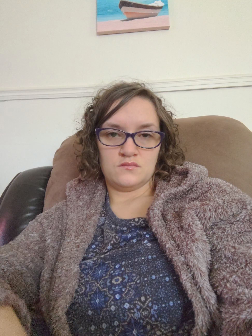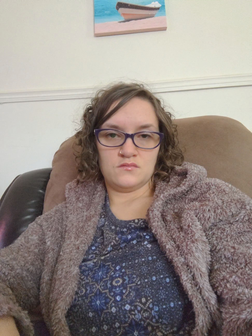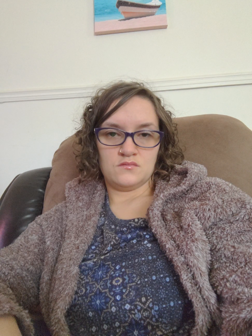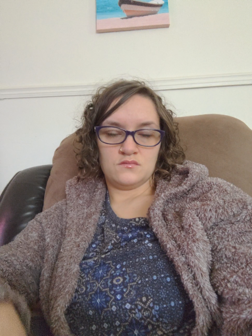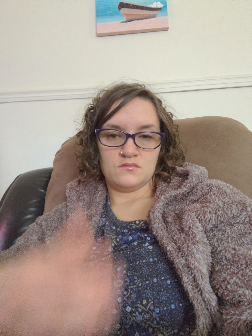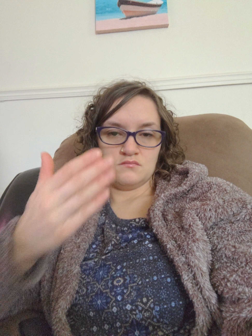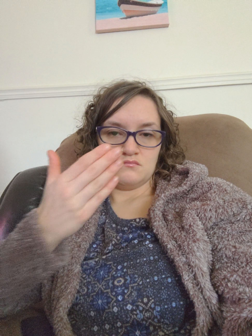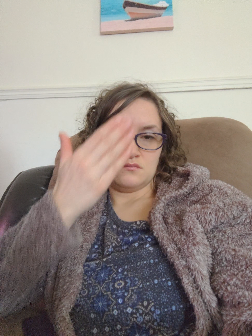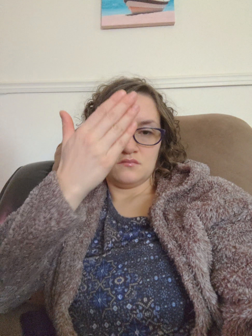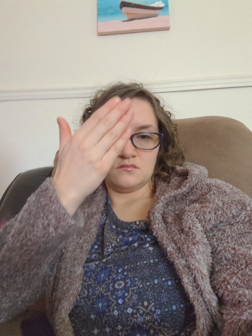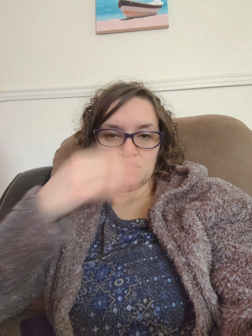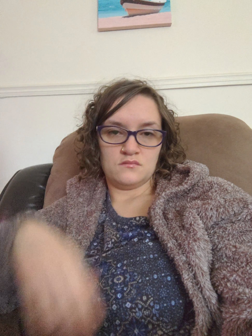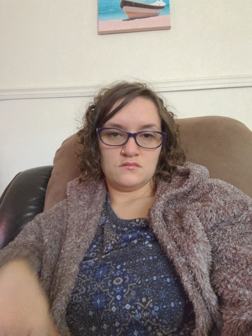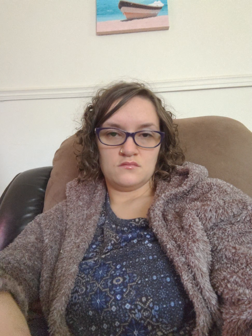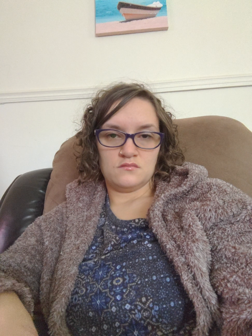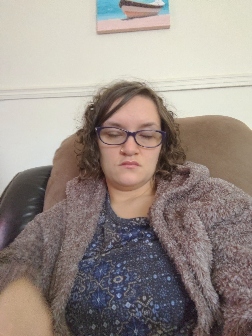mitten